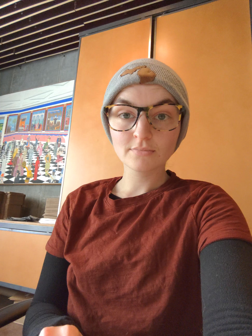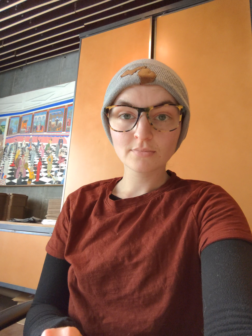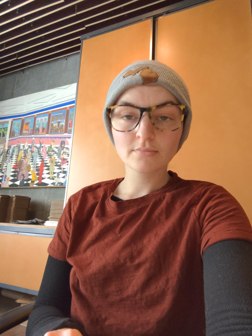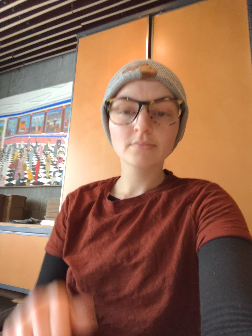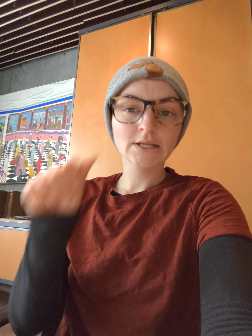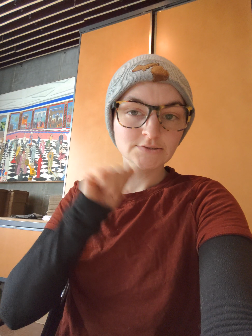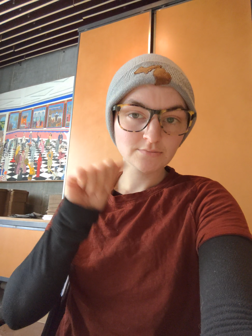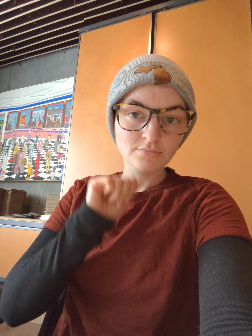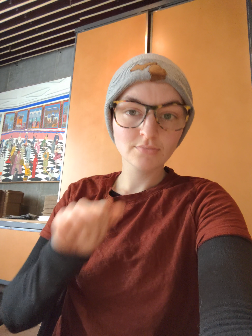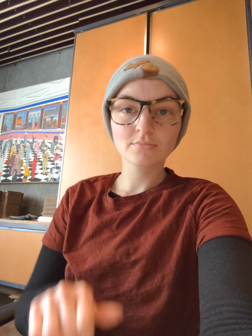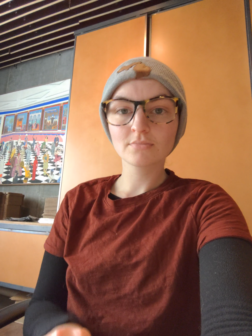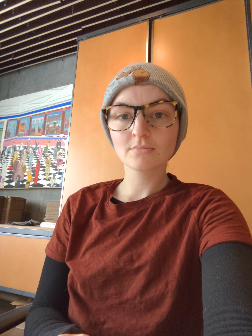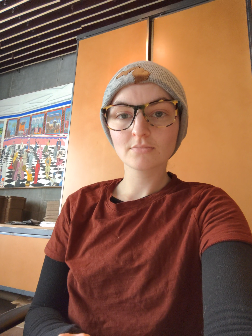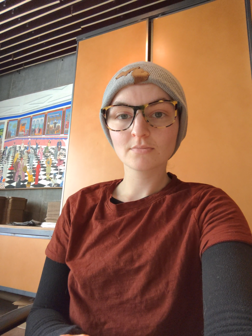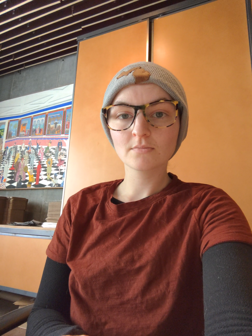aunt